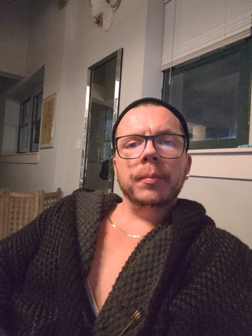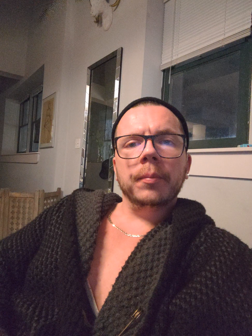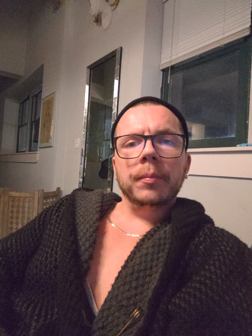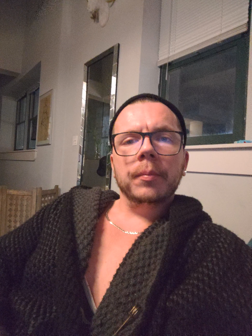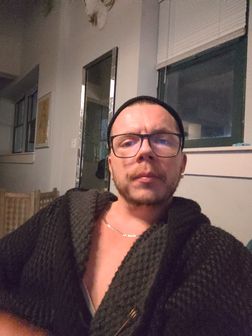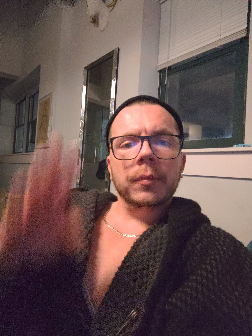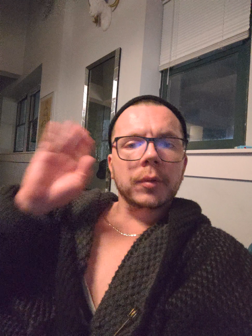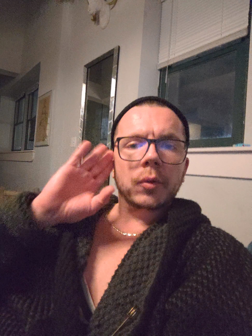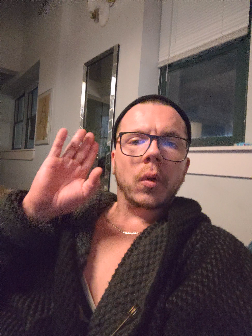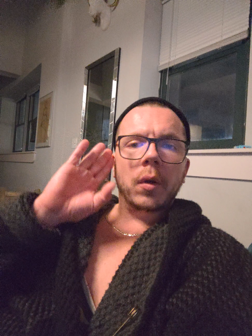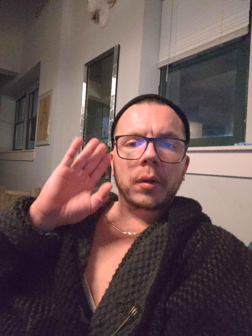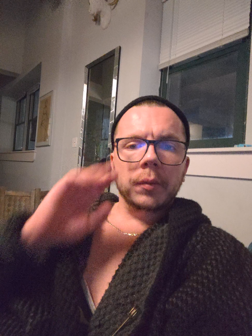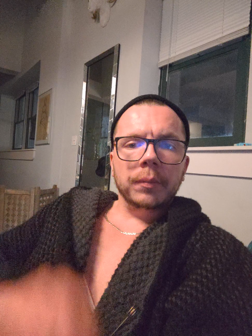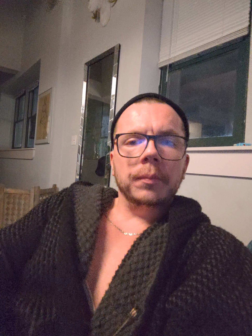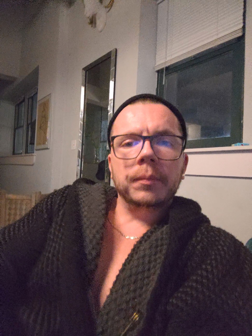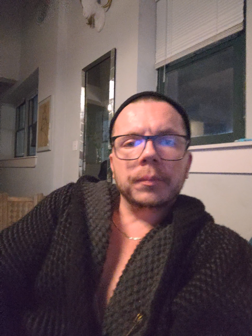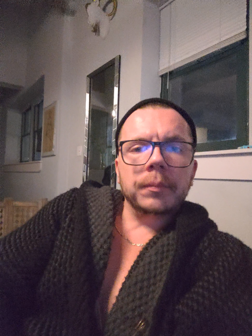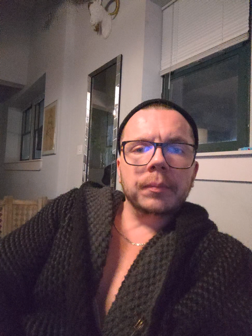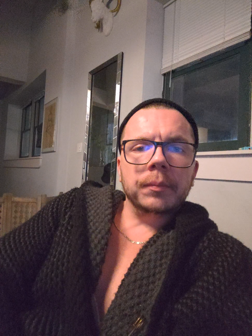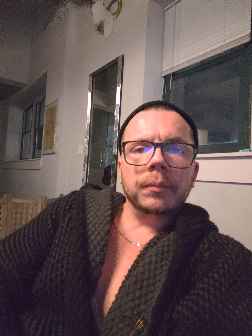dog